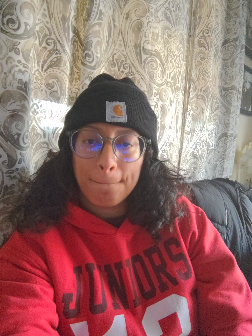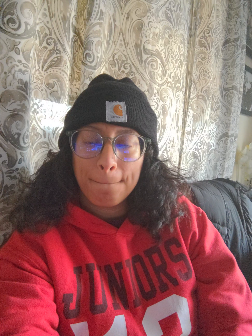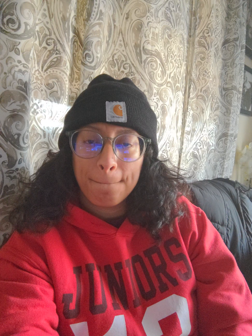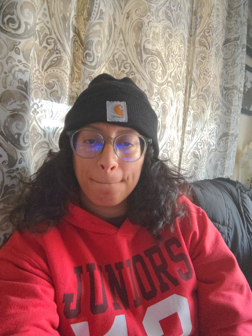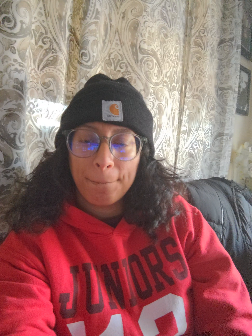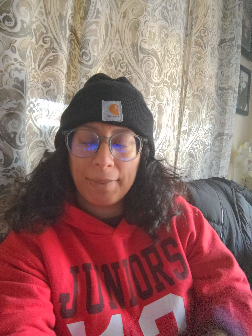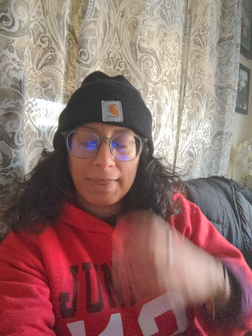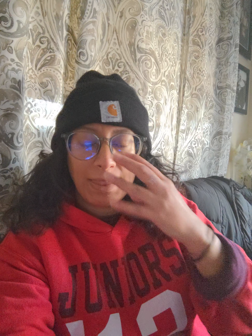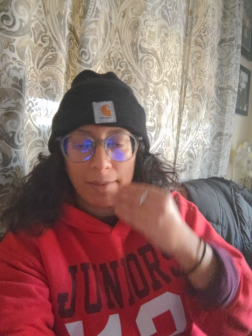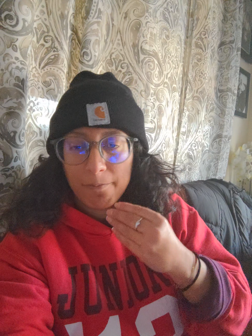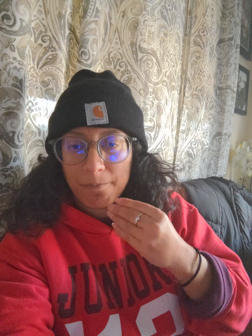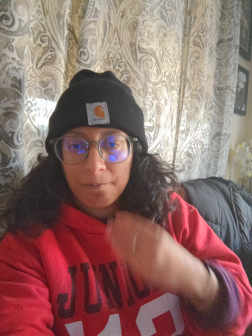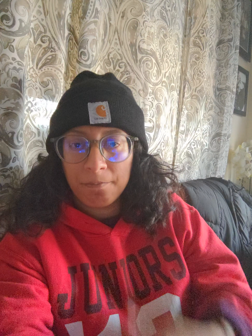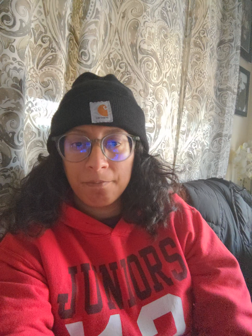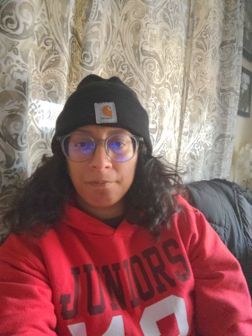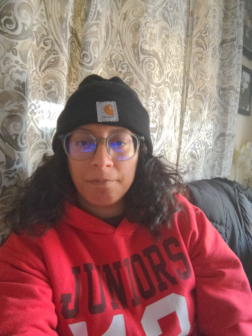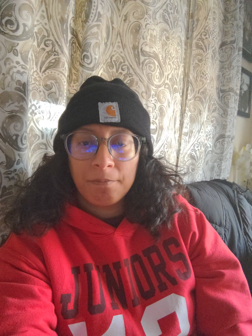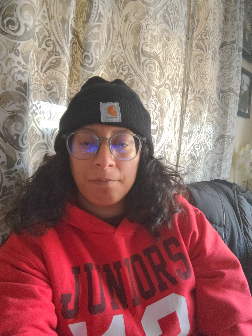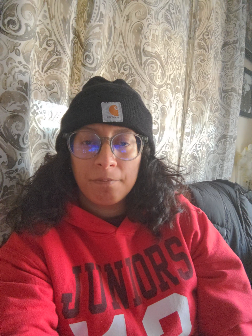nap